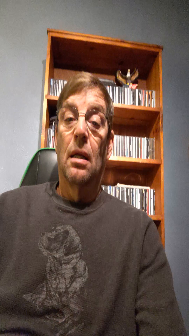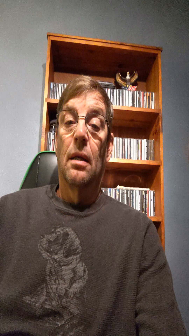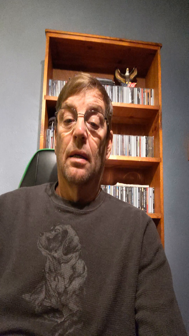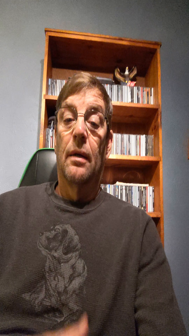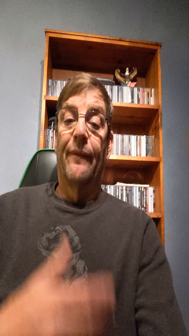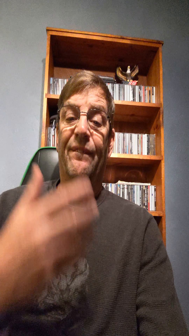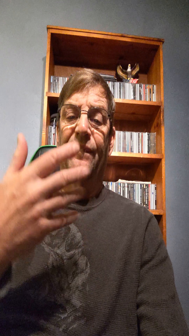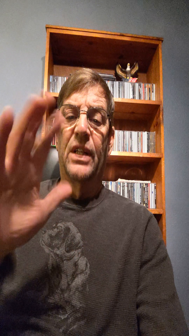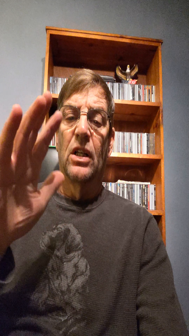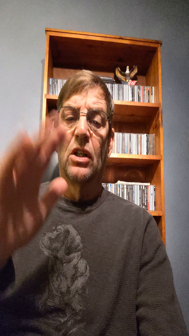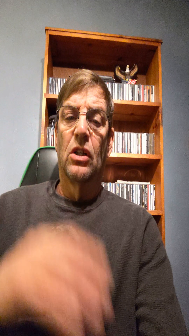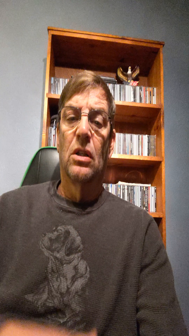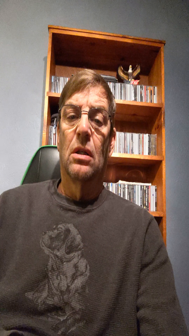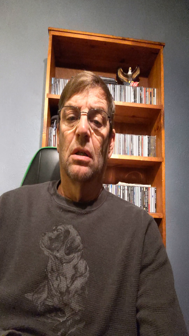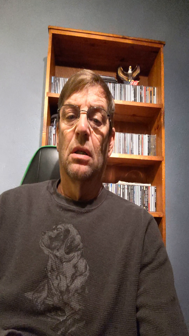finish